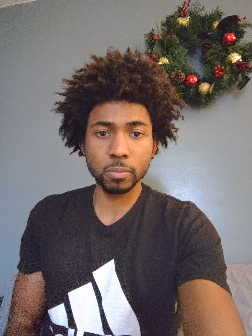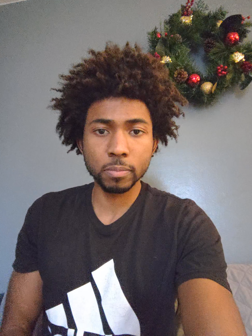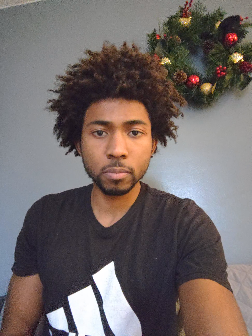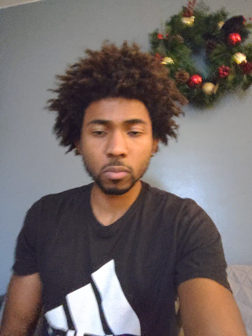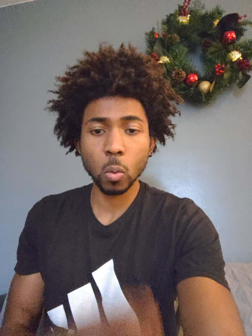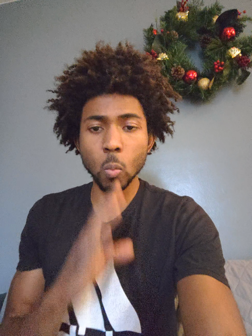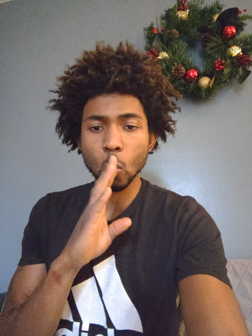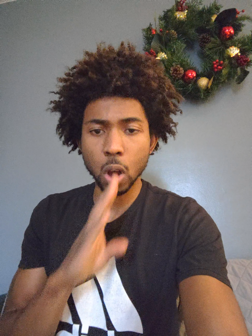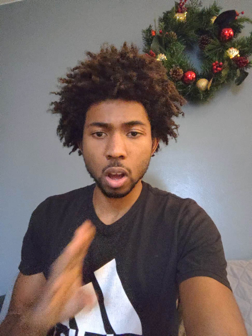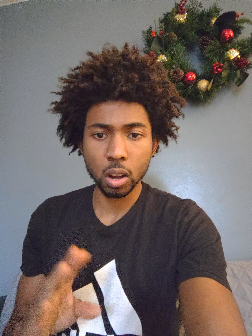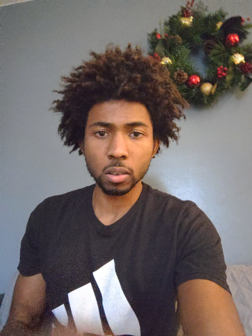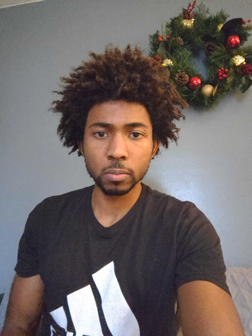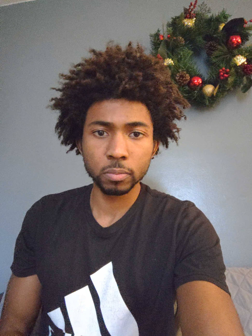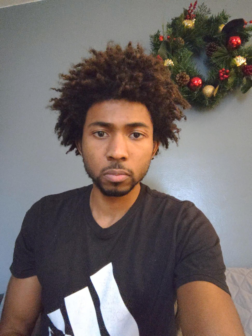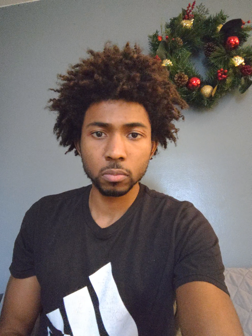quiet